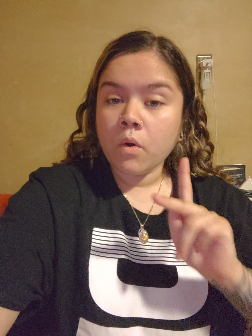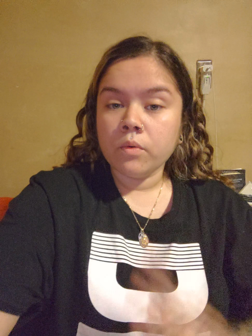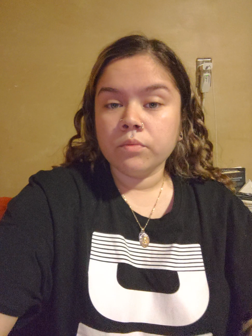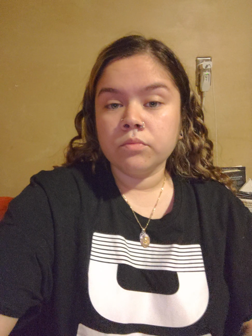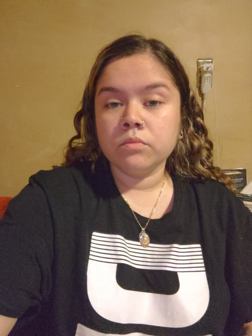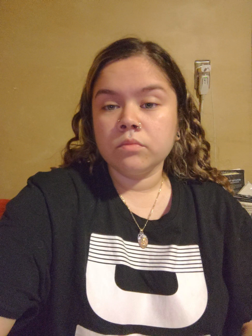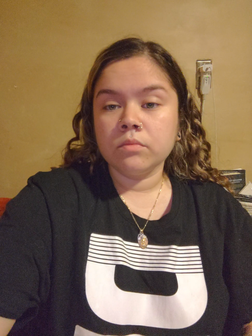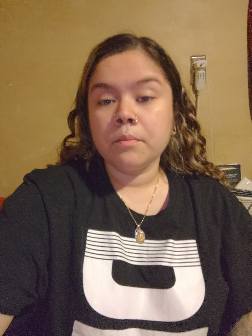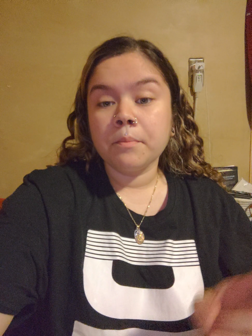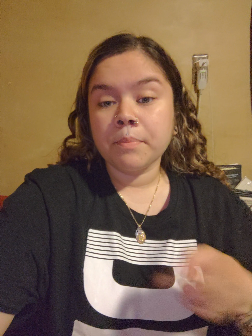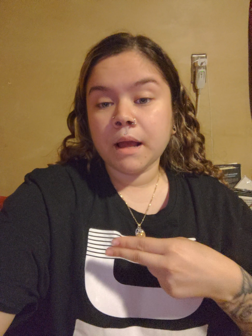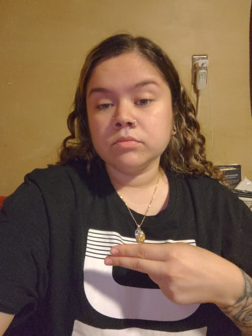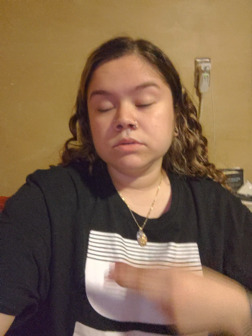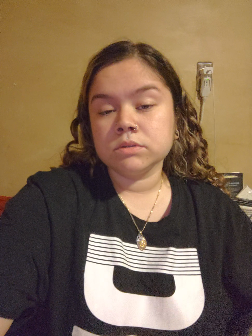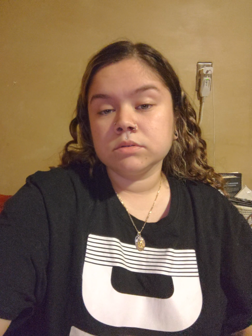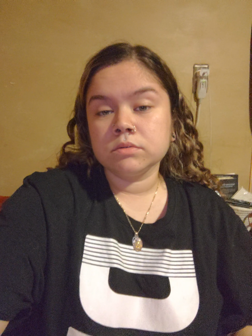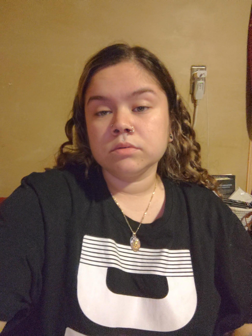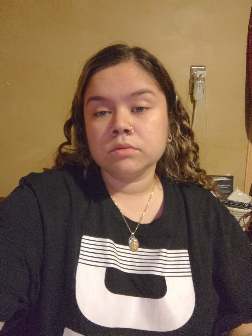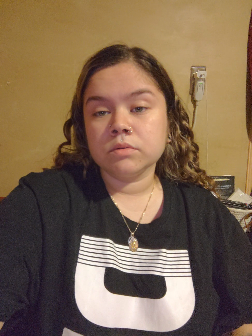belt